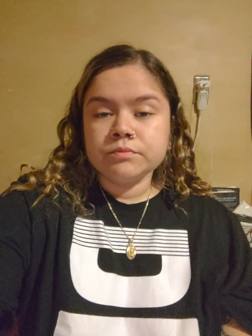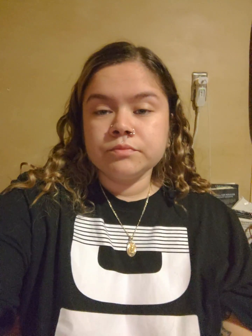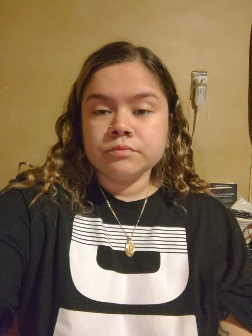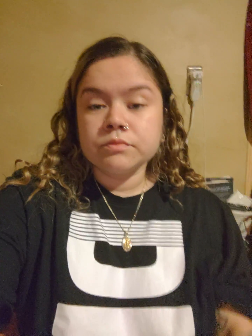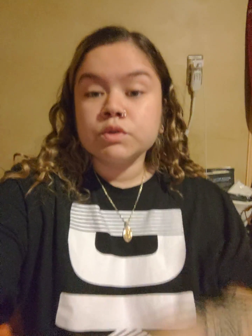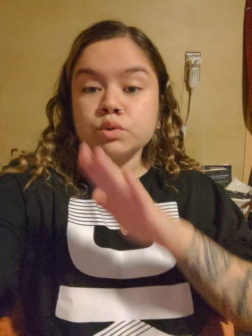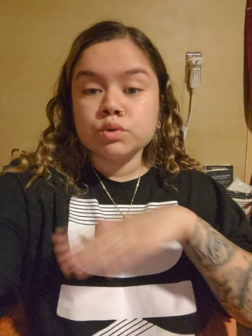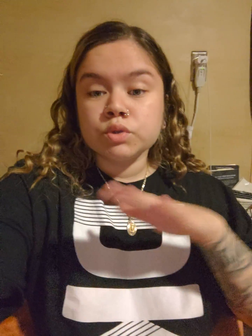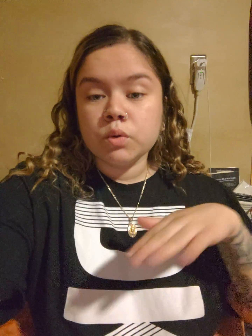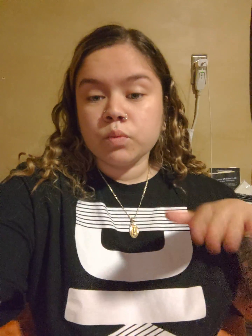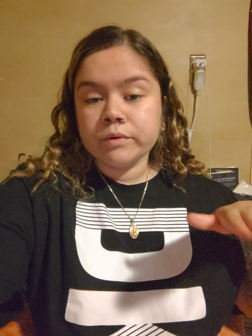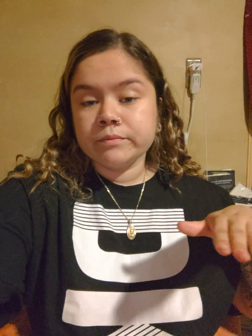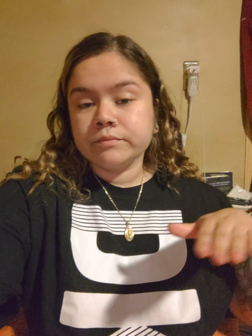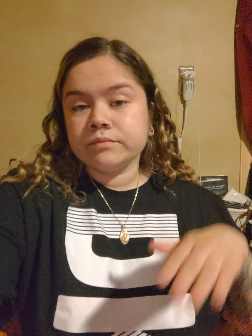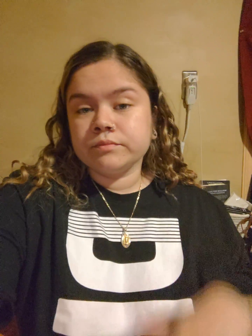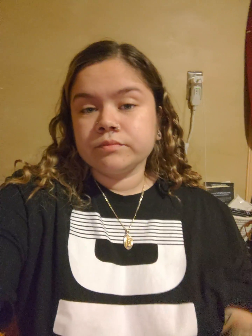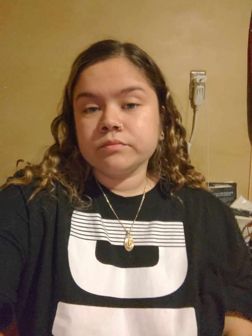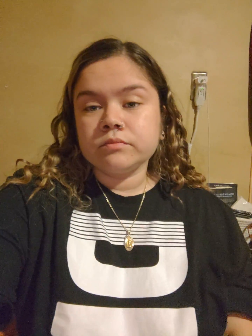children